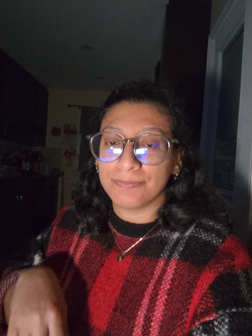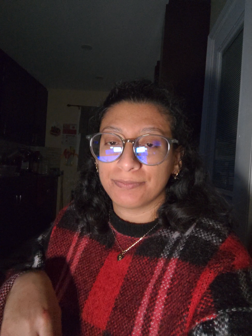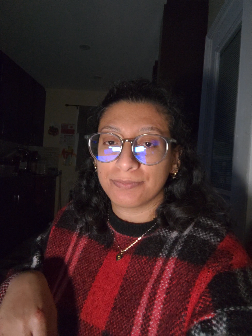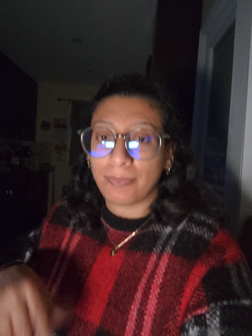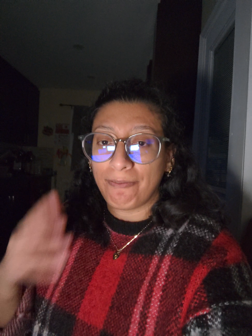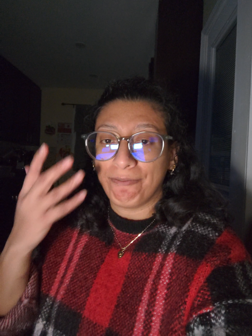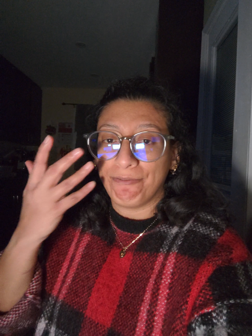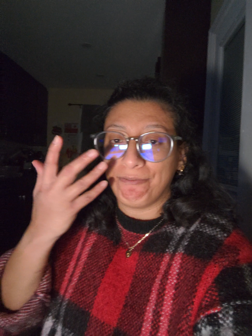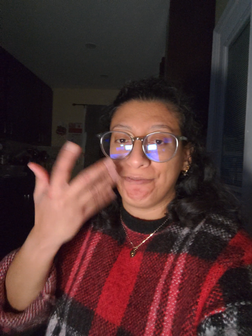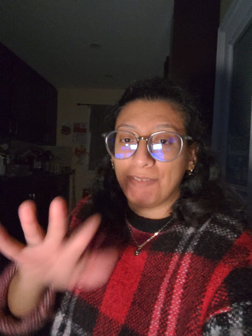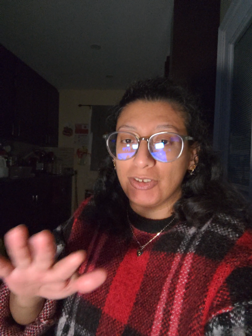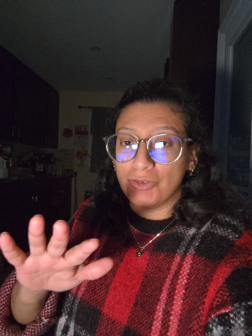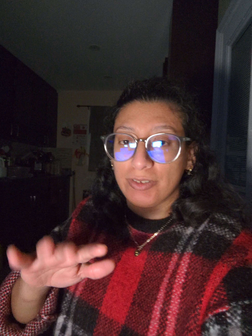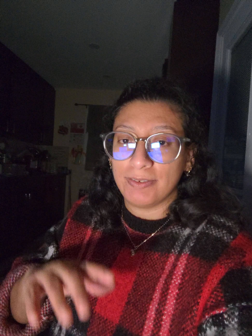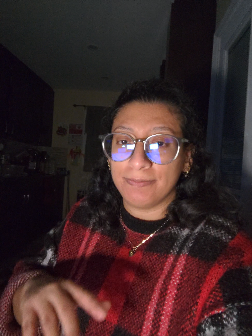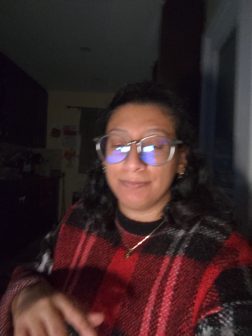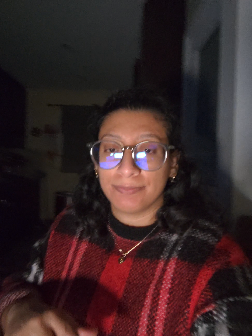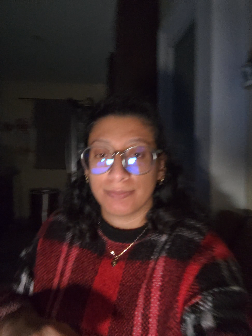finish